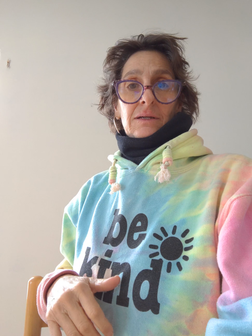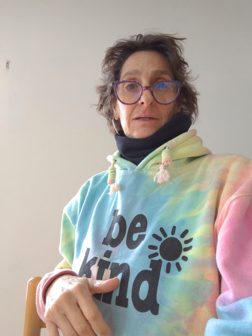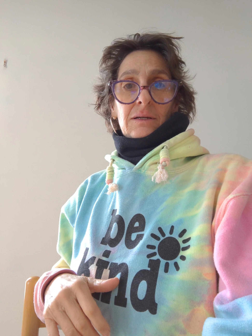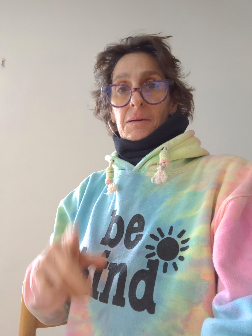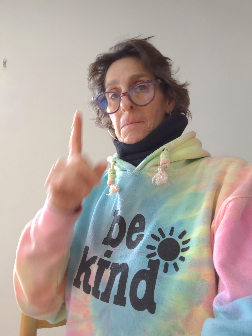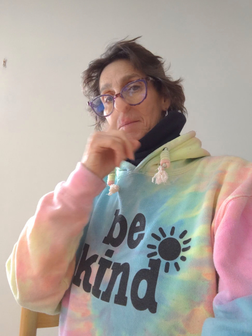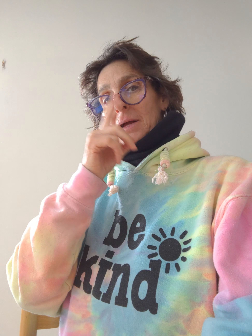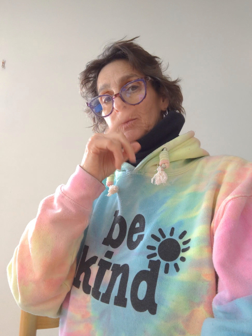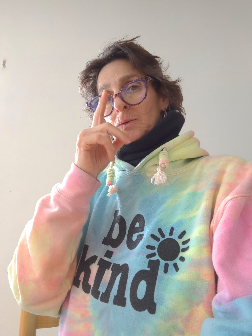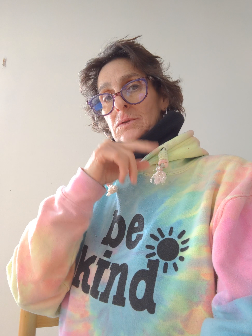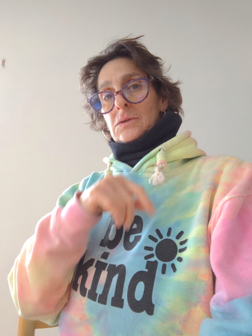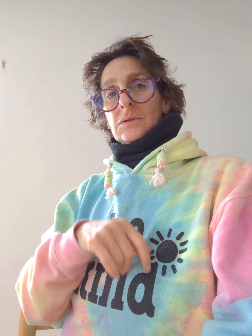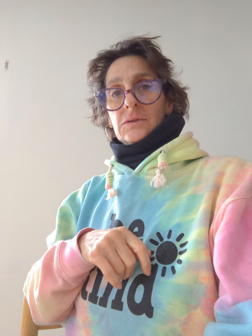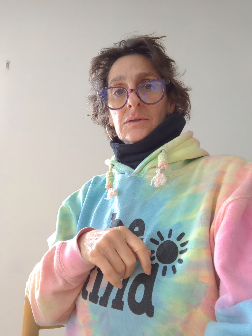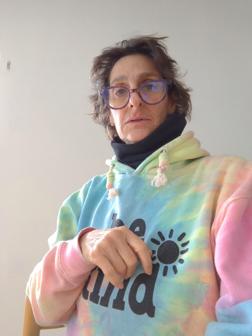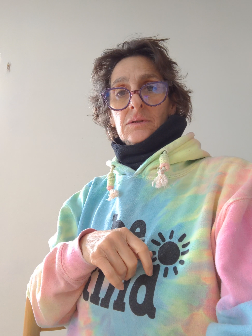mouse